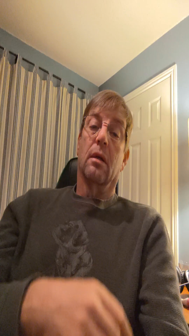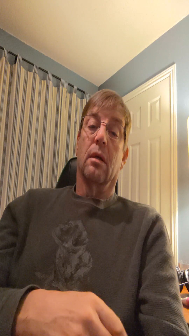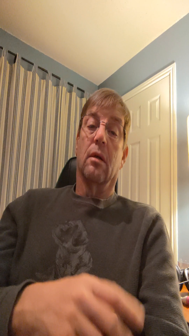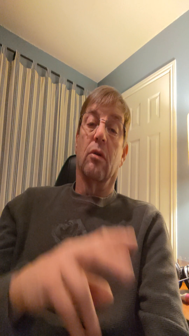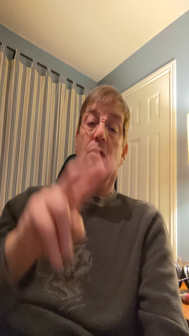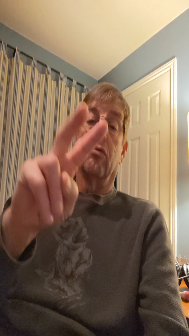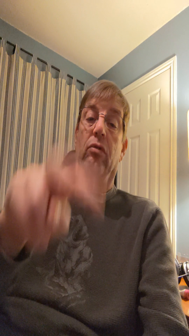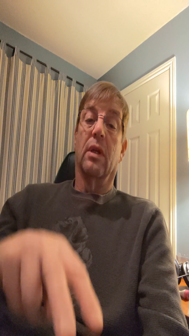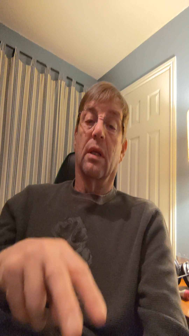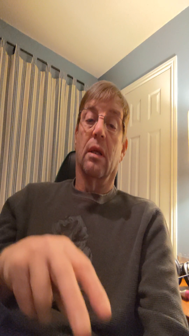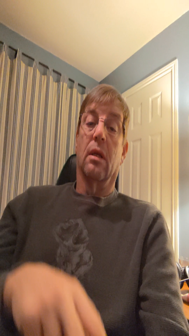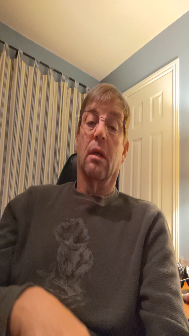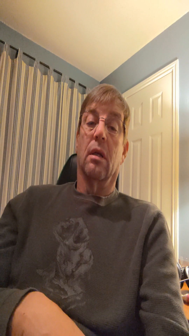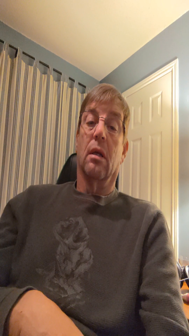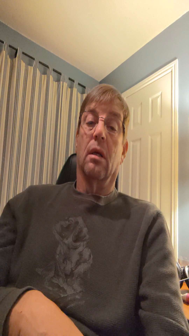read